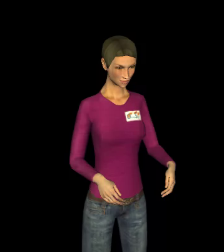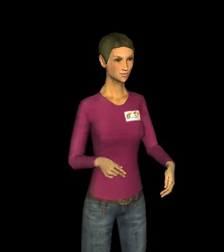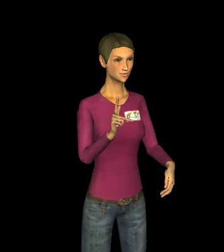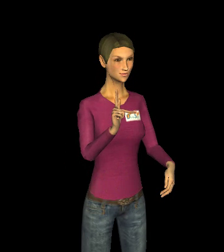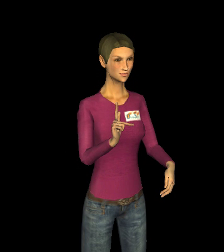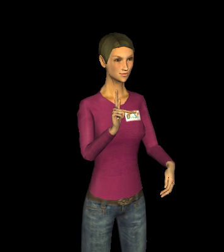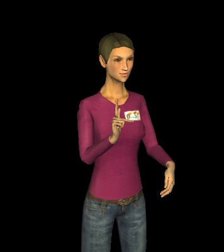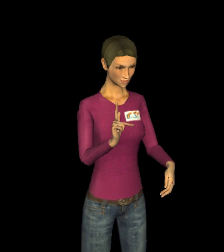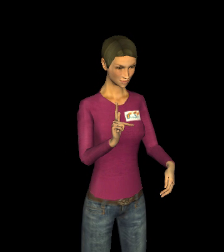كيلوجرامات